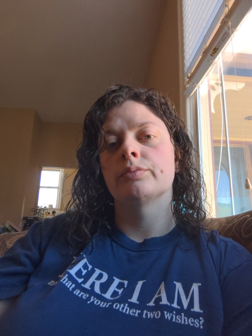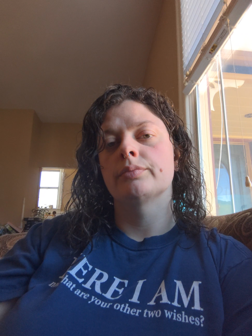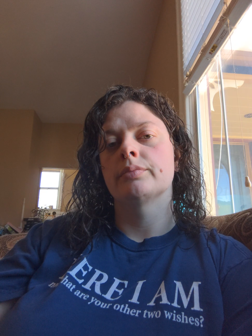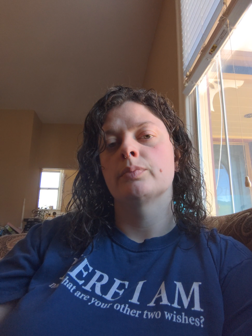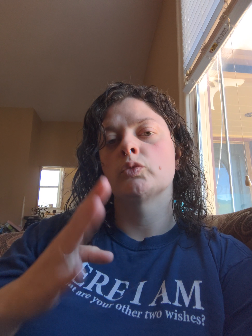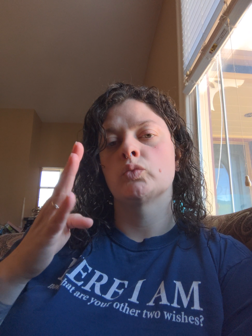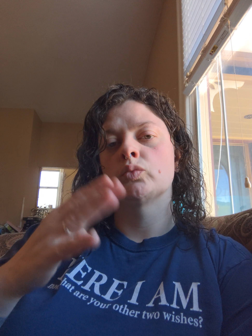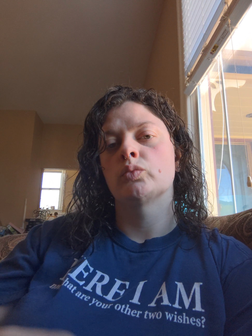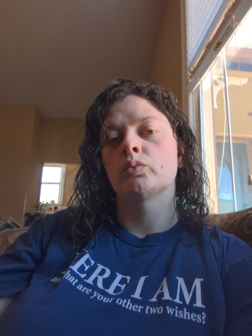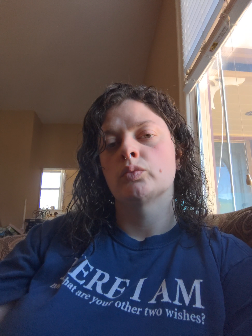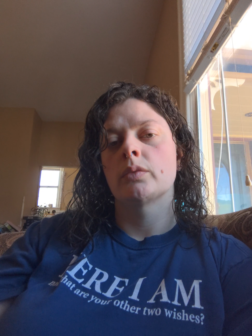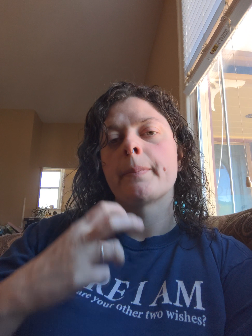blue